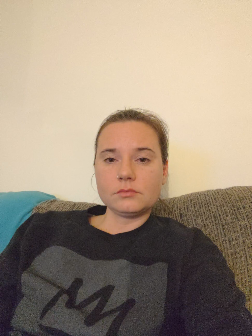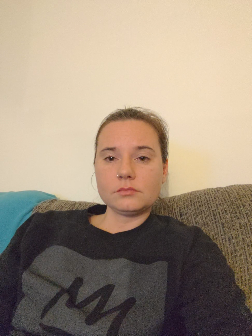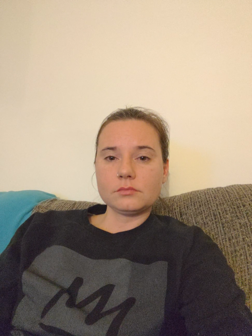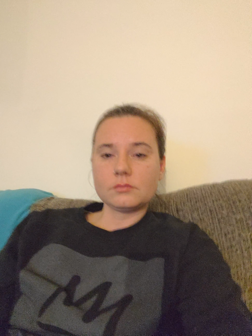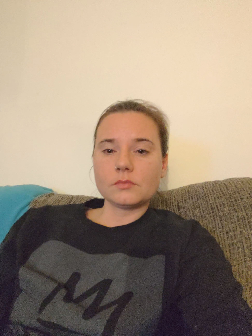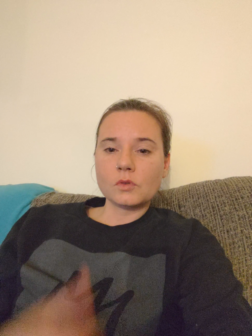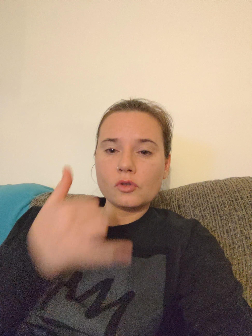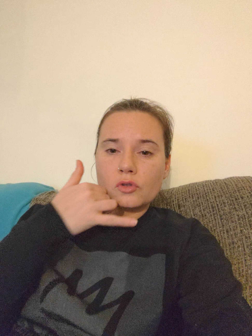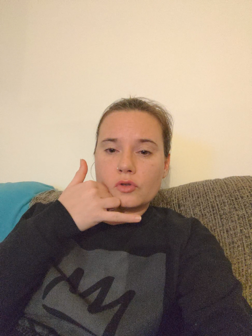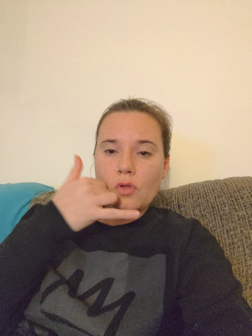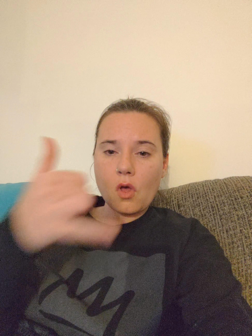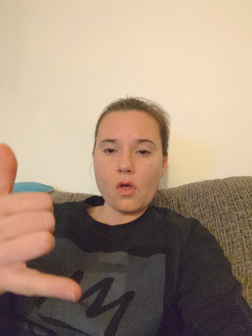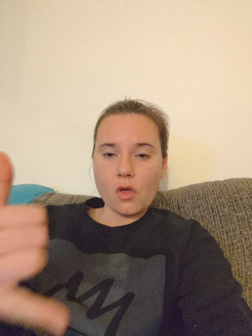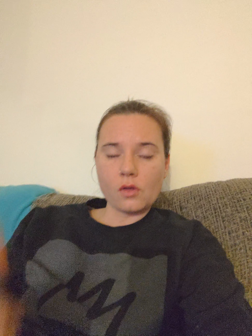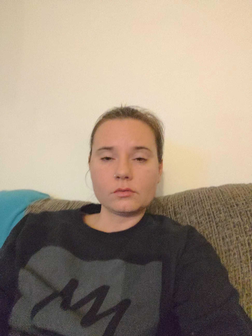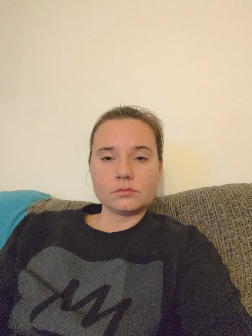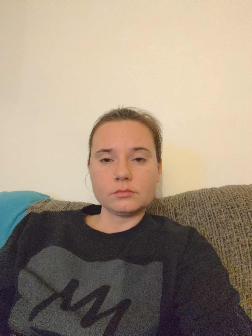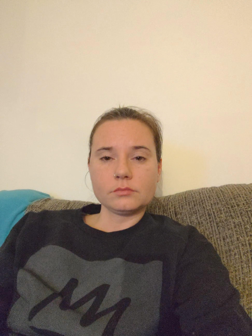call on the phone